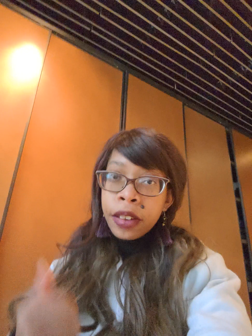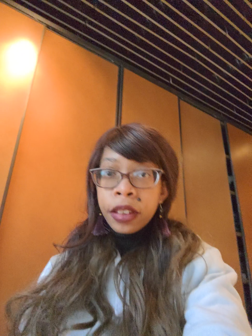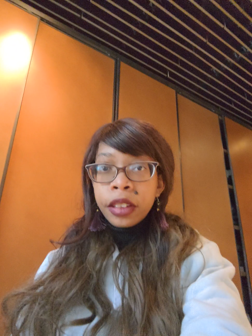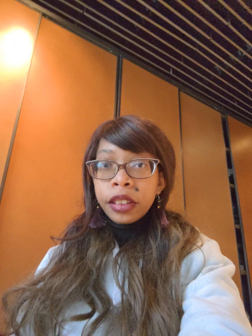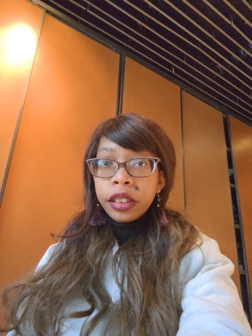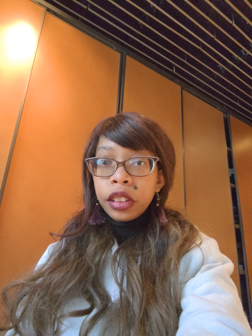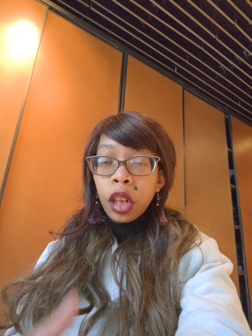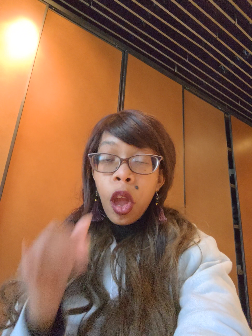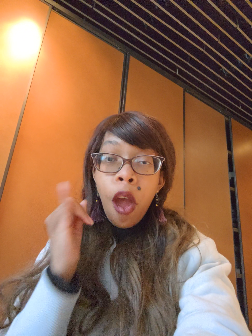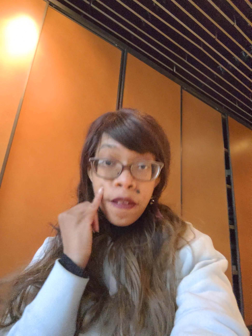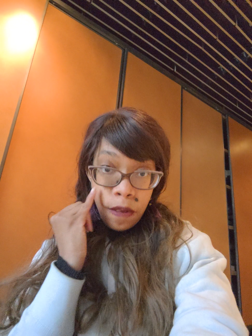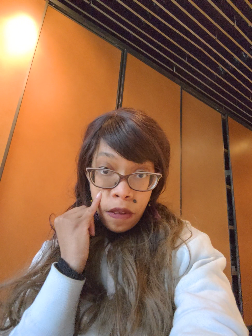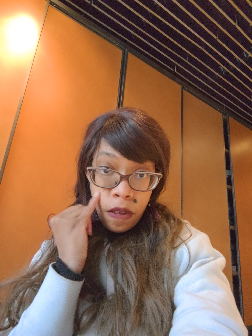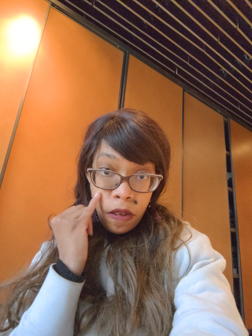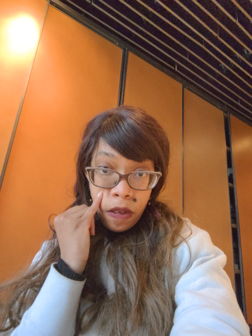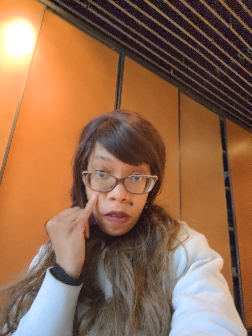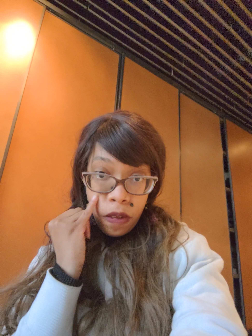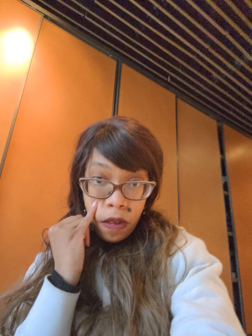if